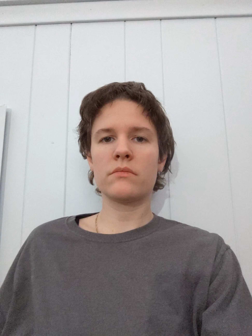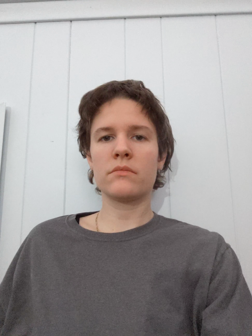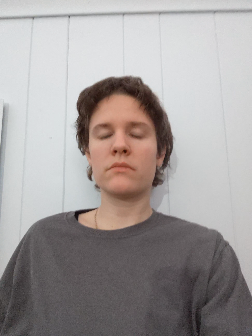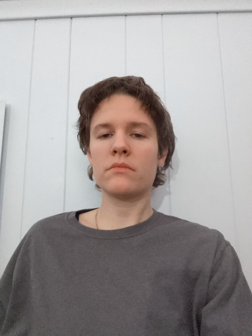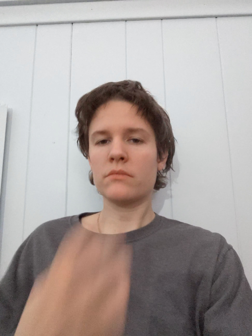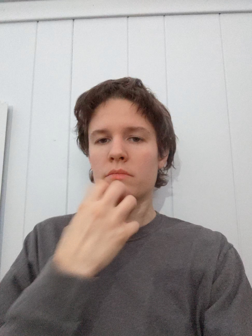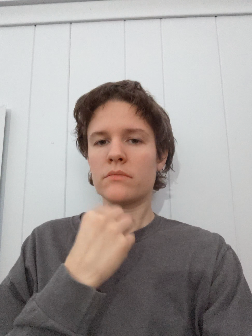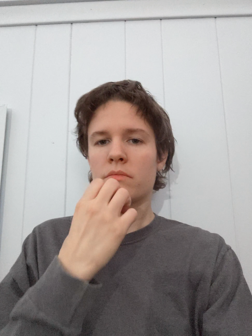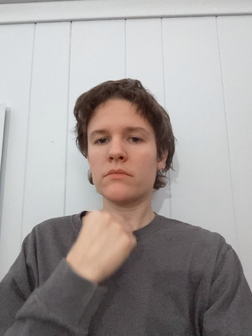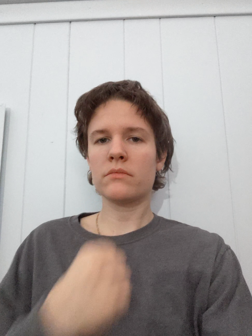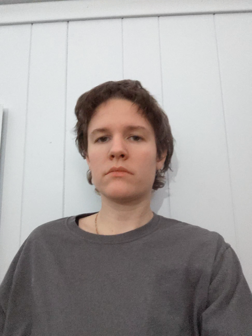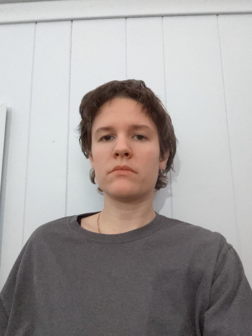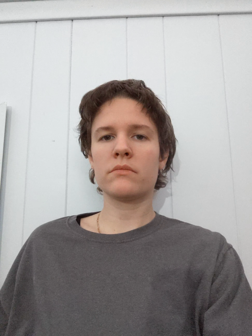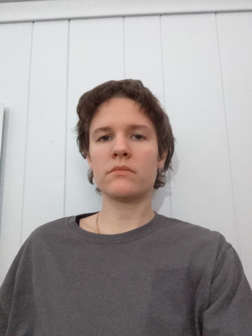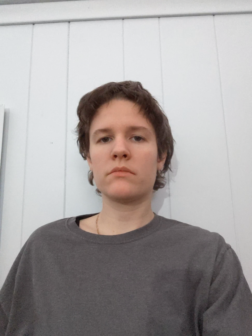underwear